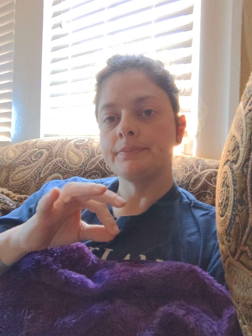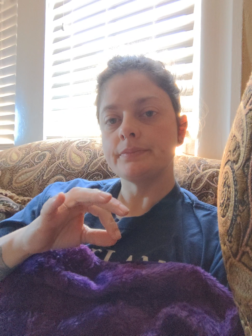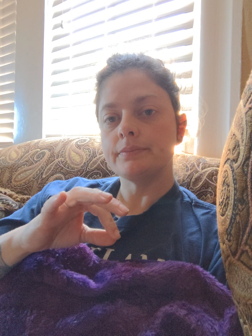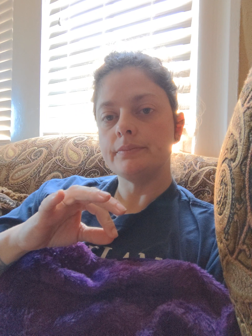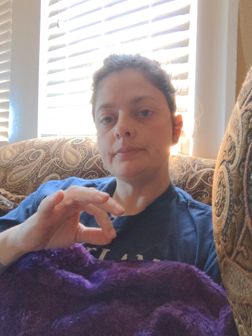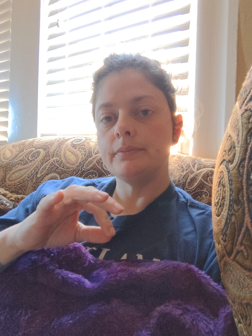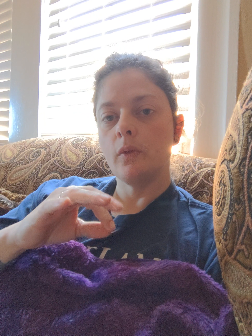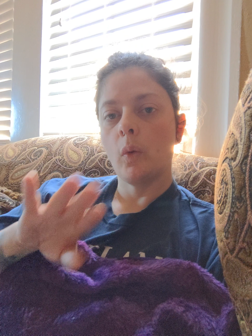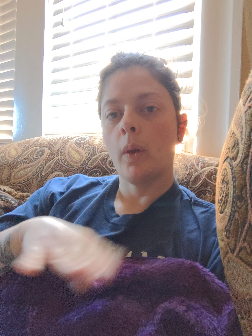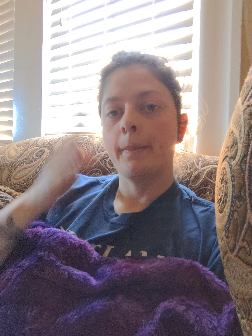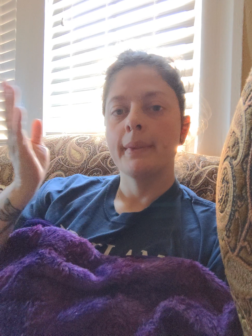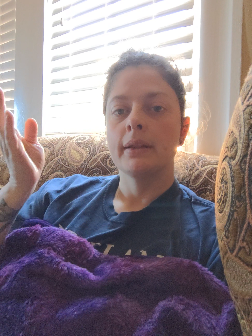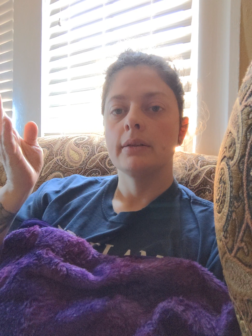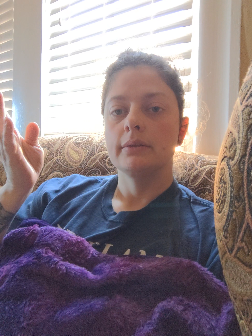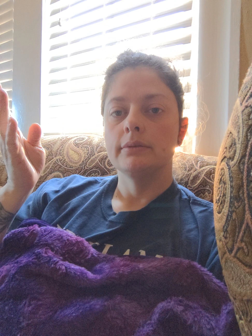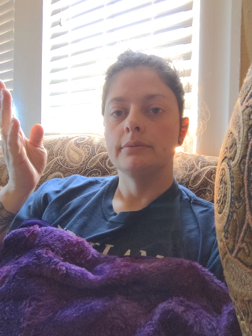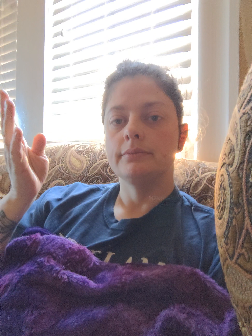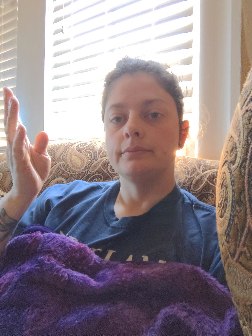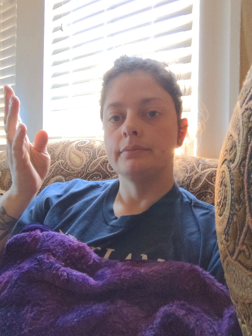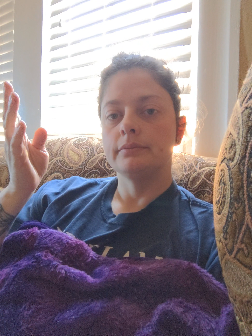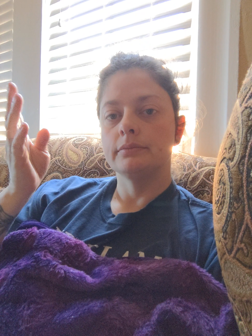open